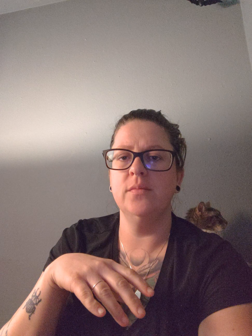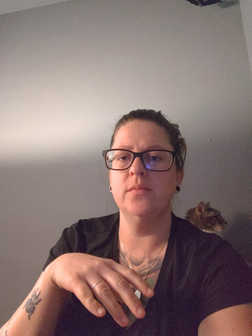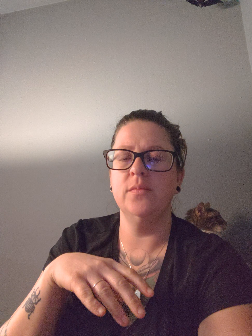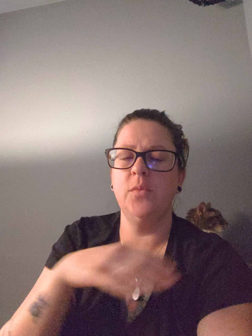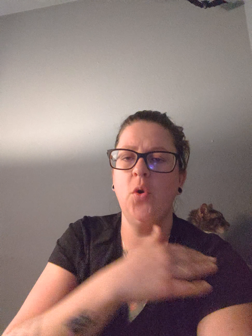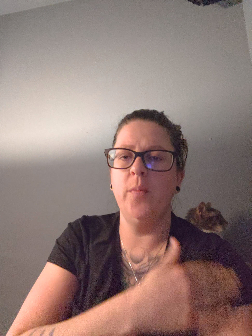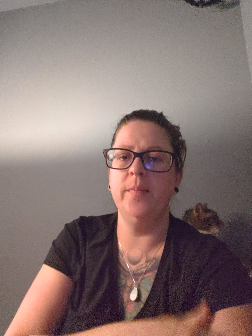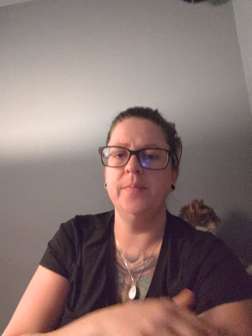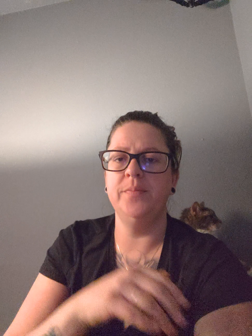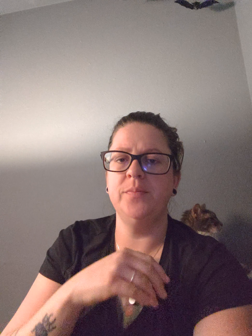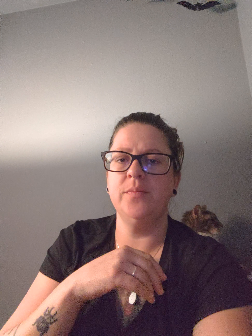arm